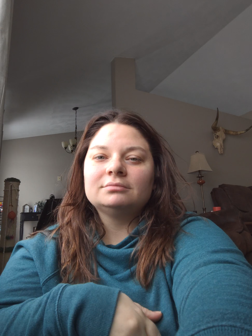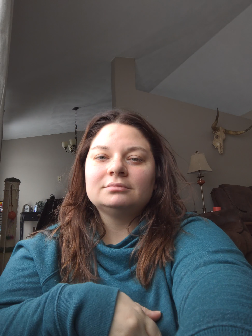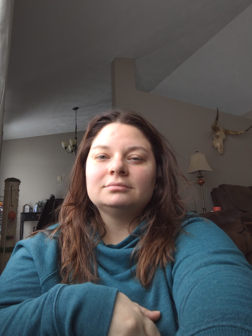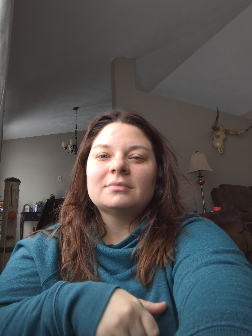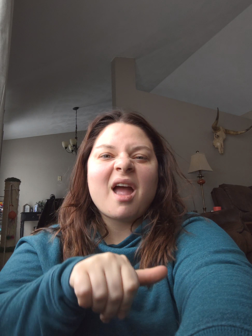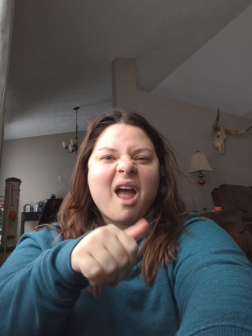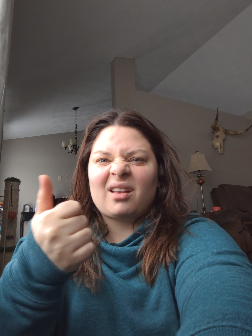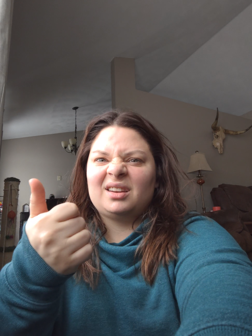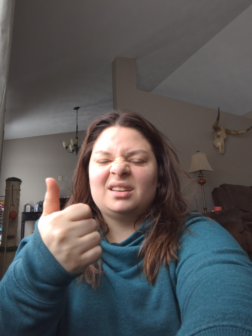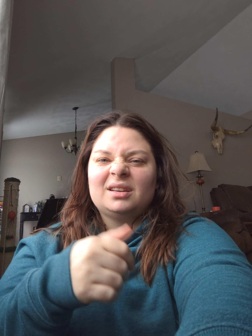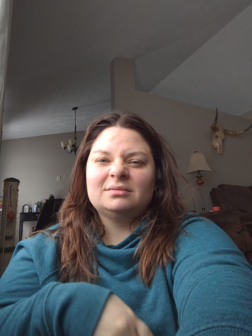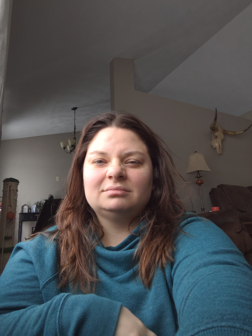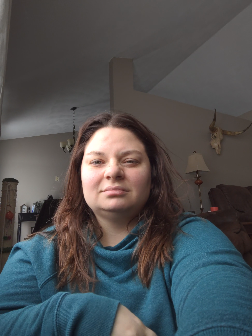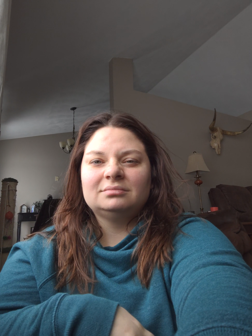any